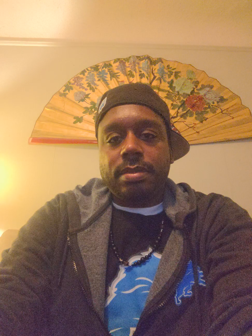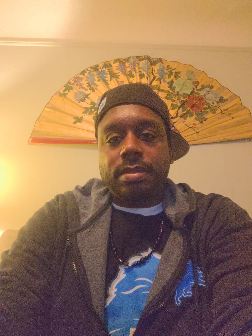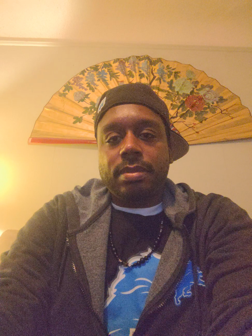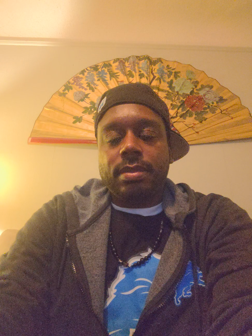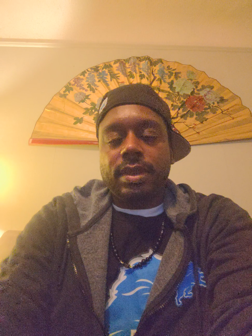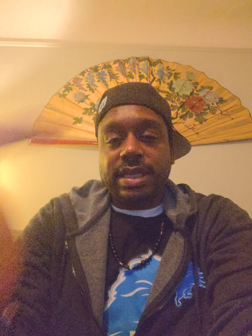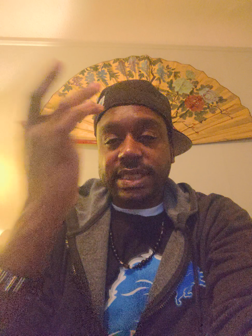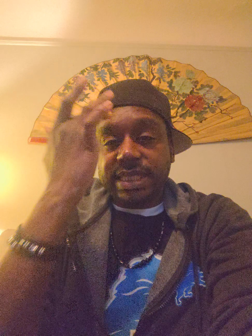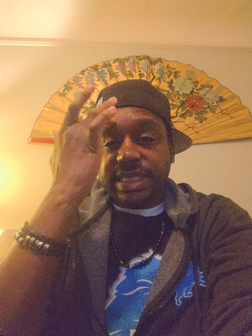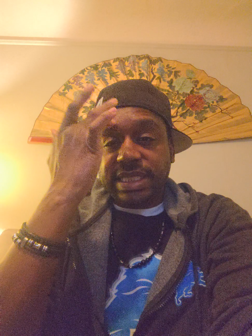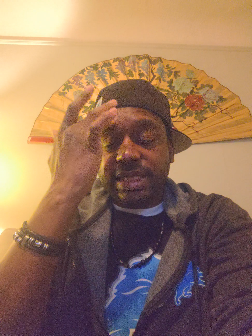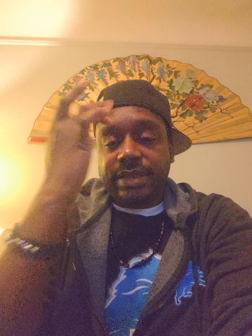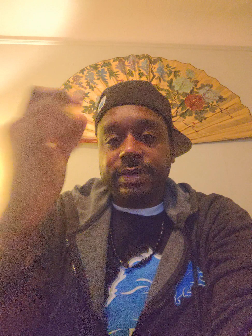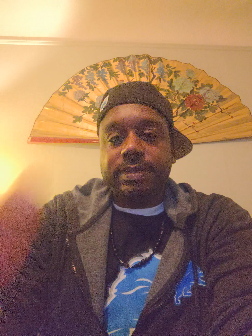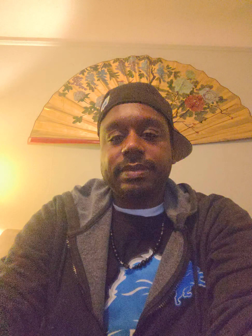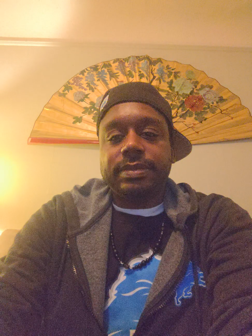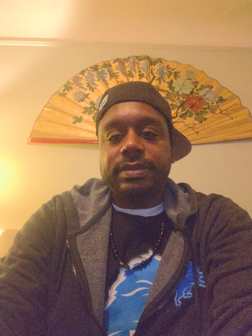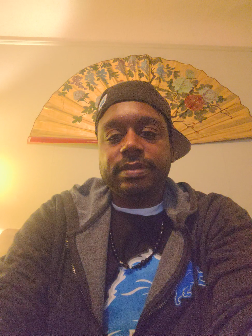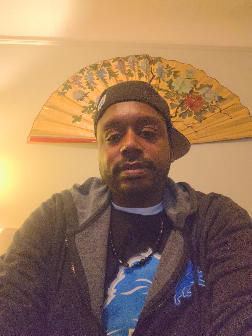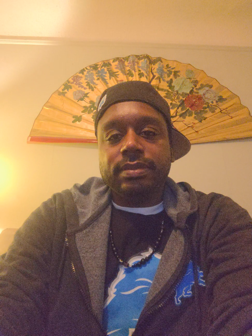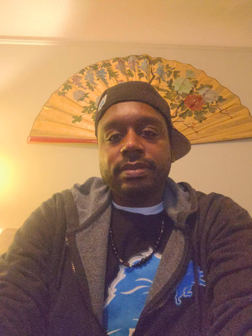sick